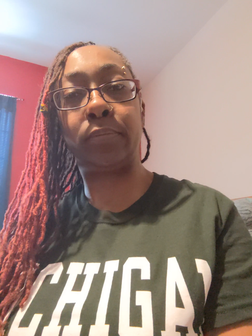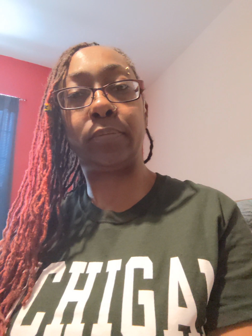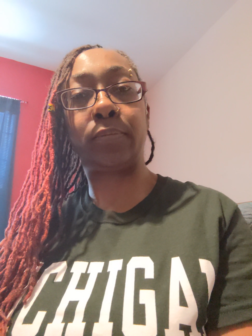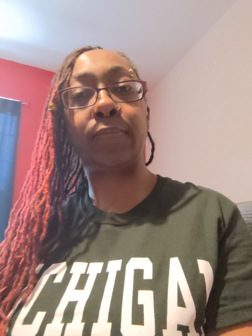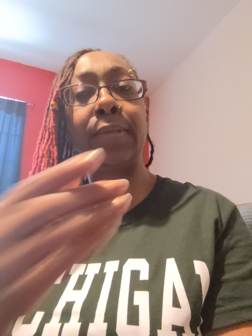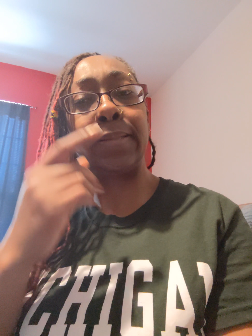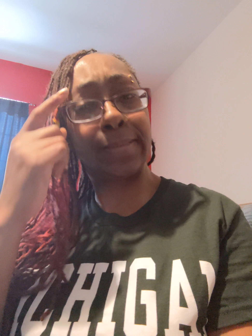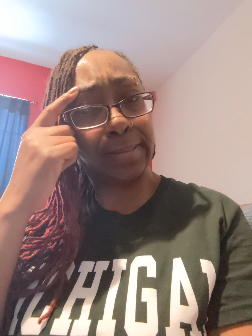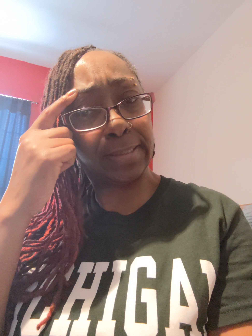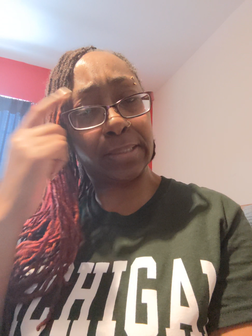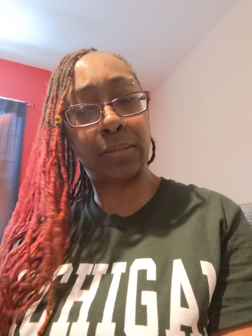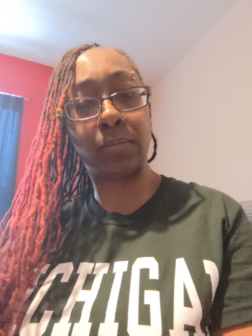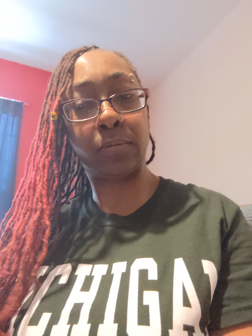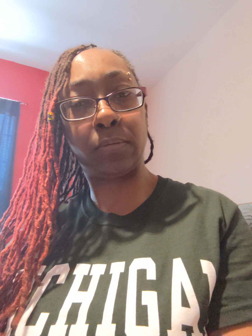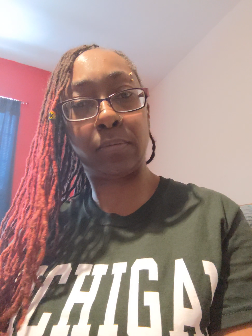think